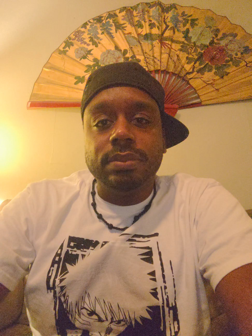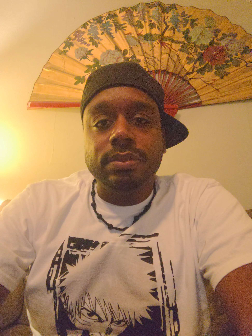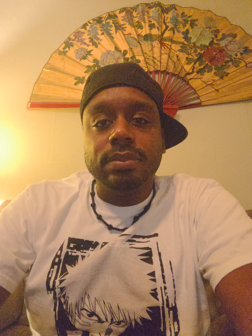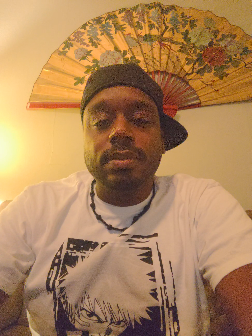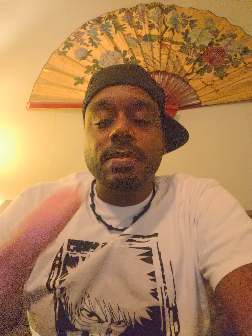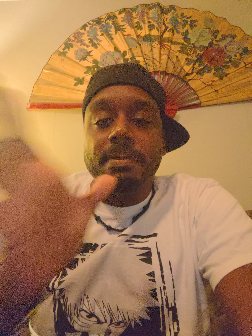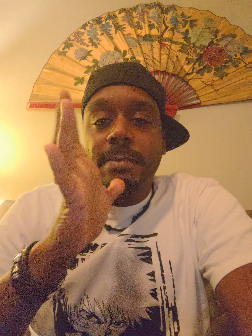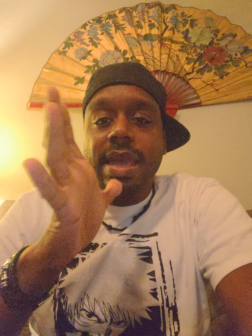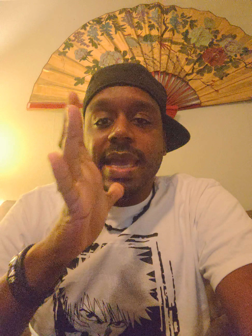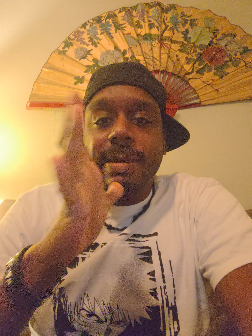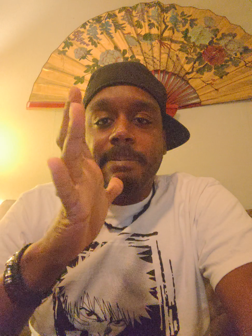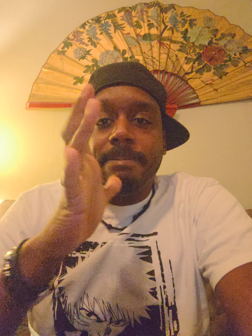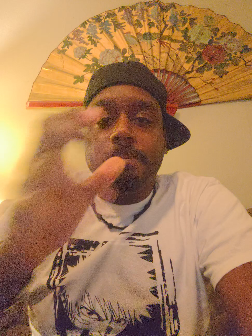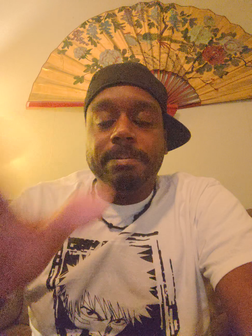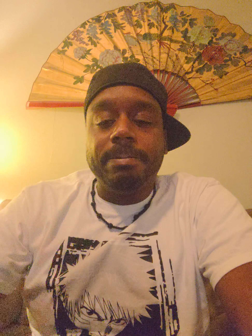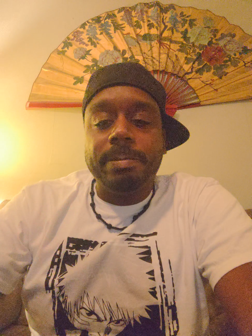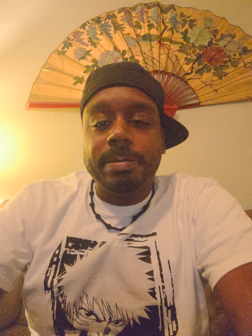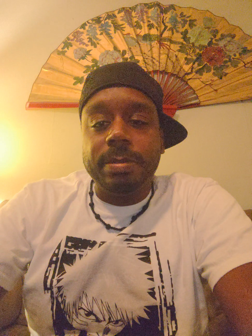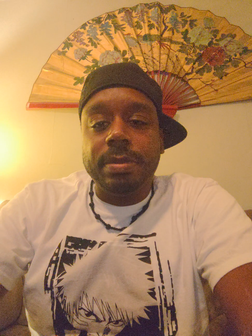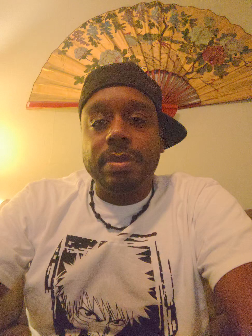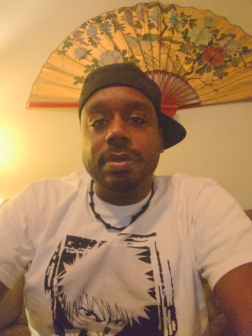mom